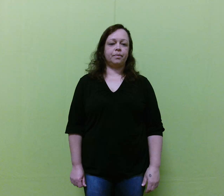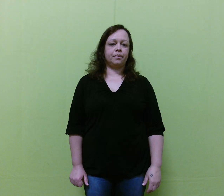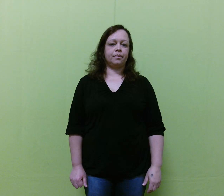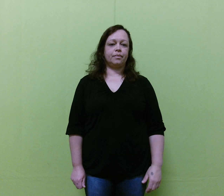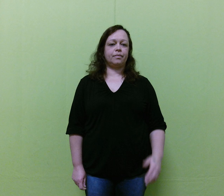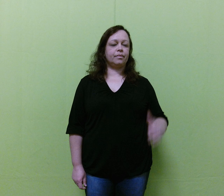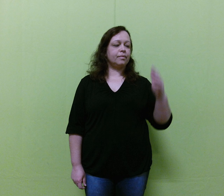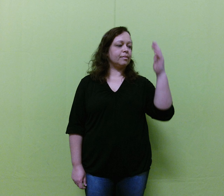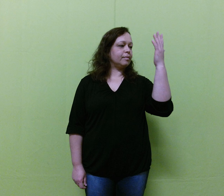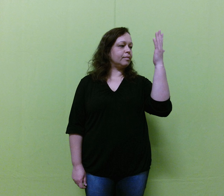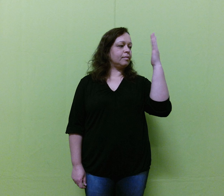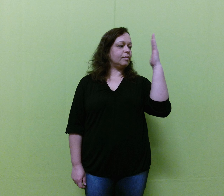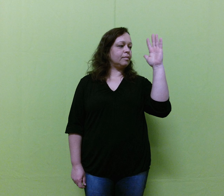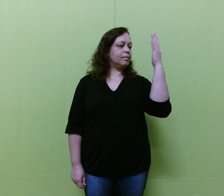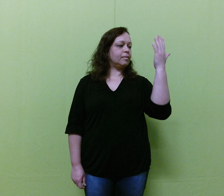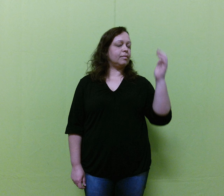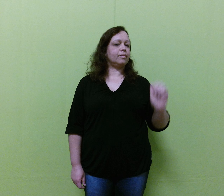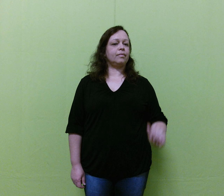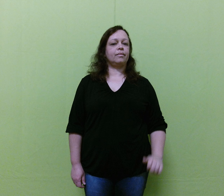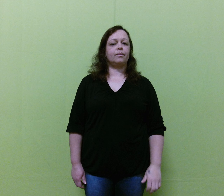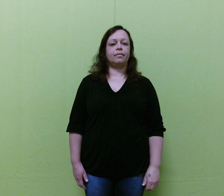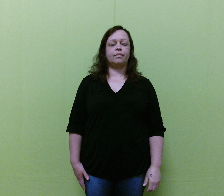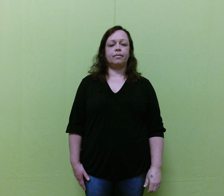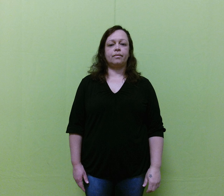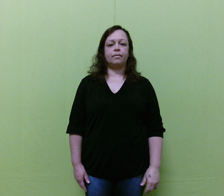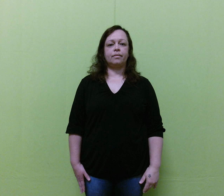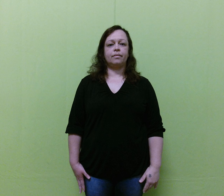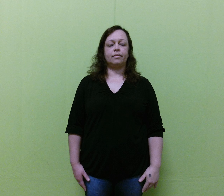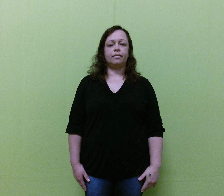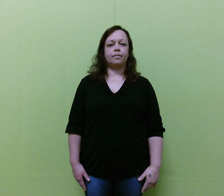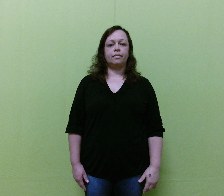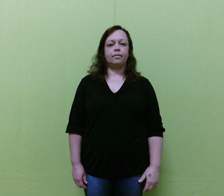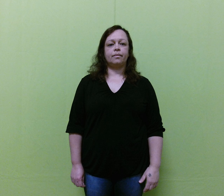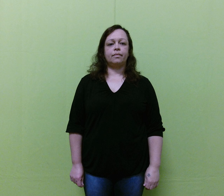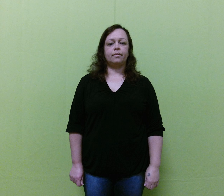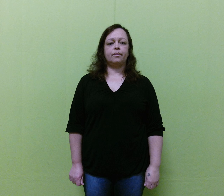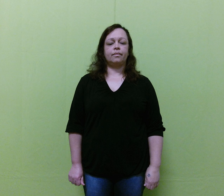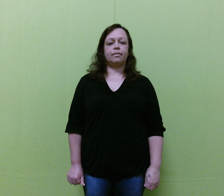espelho